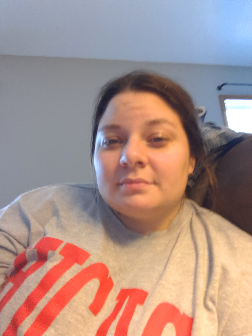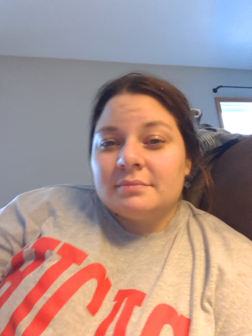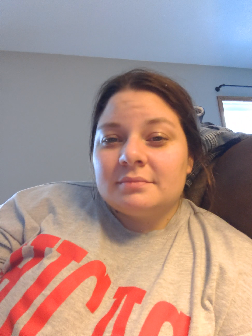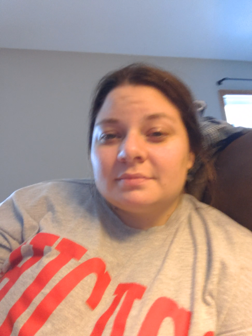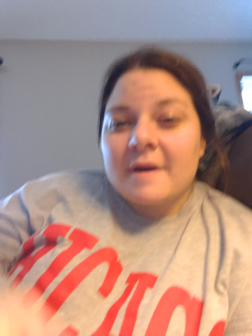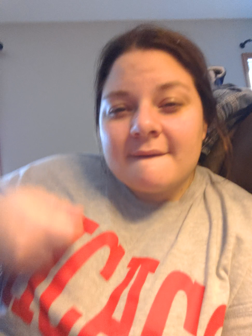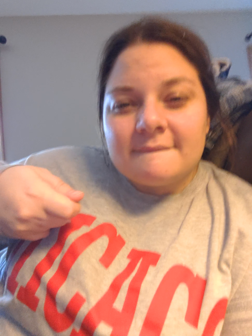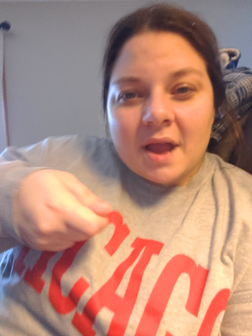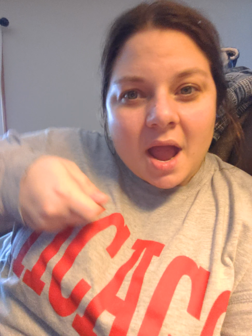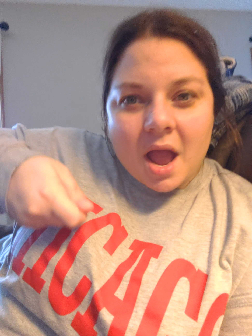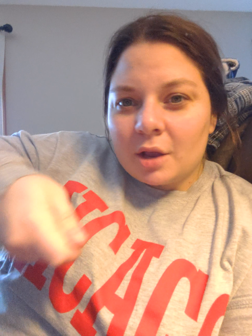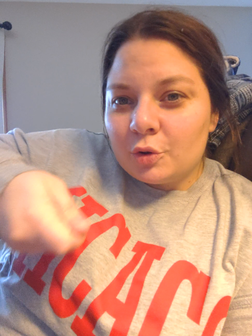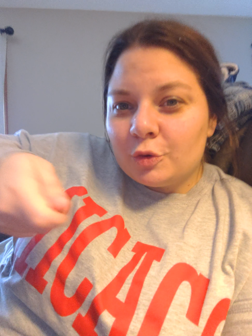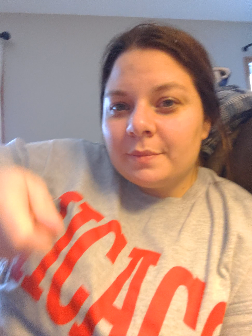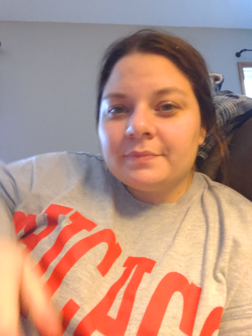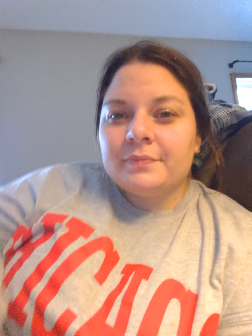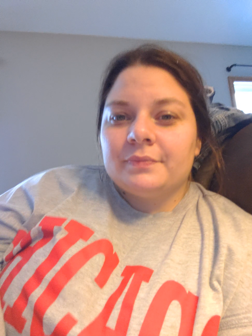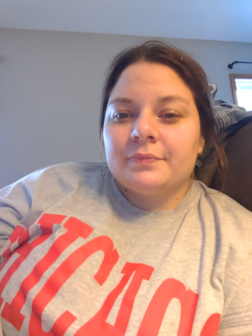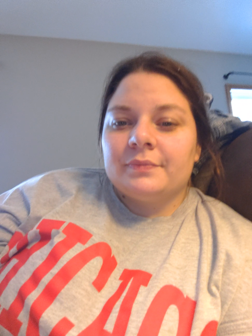vacuum